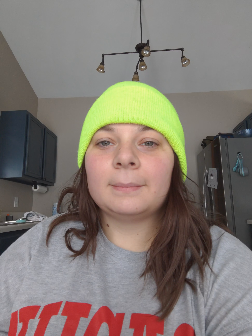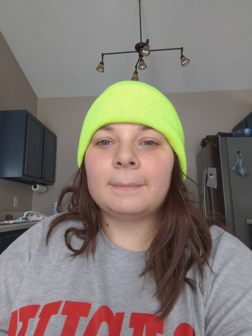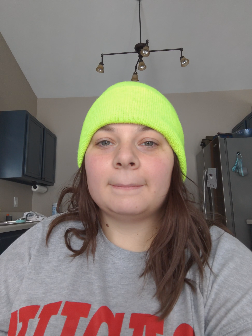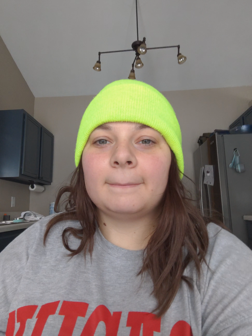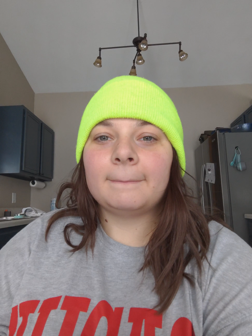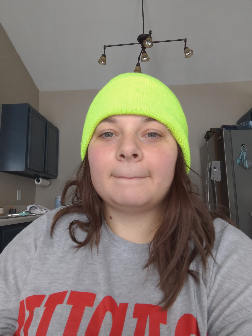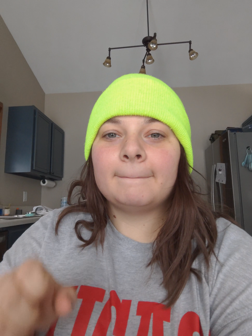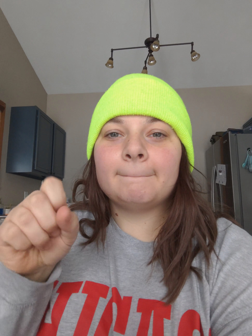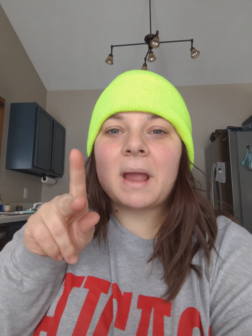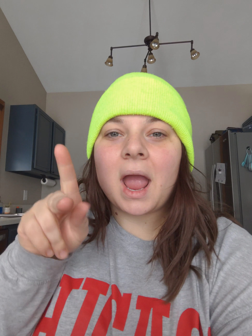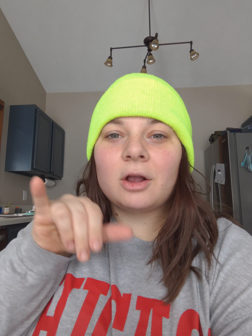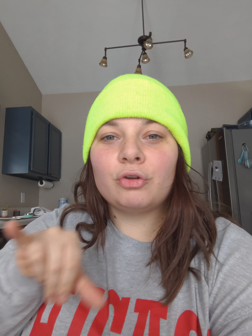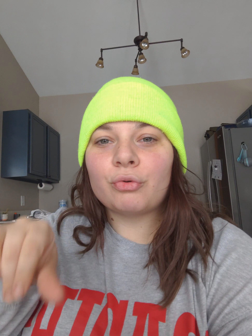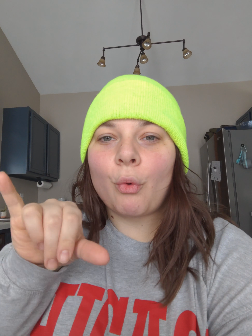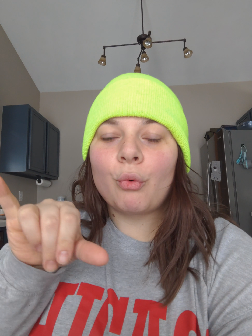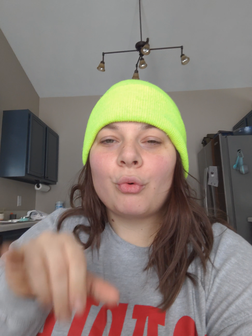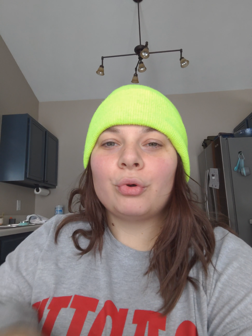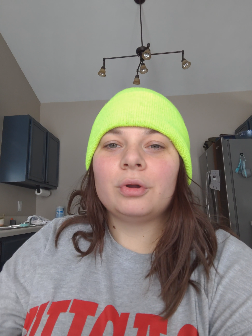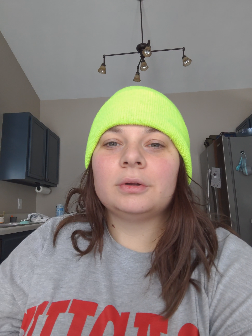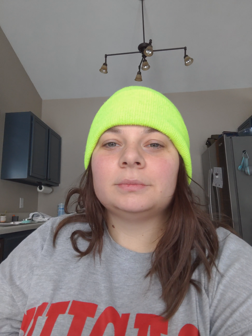backyard